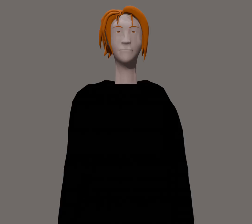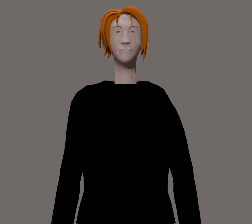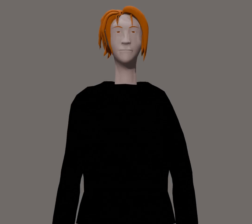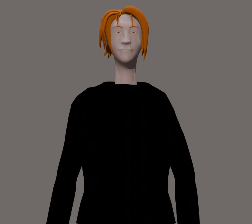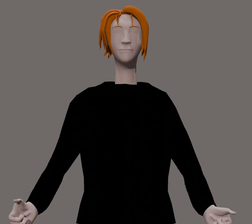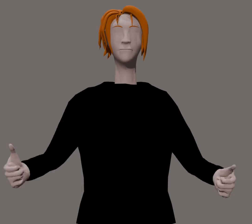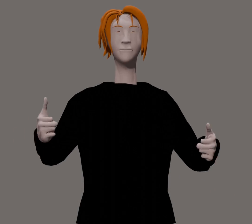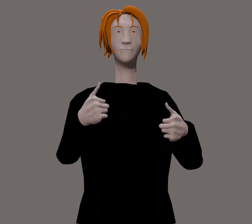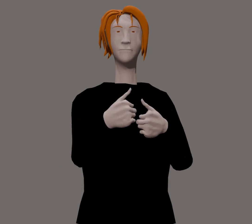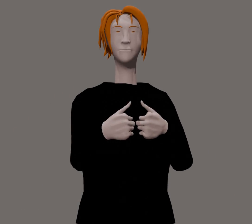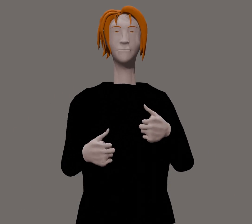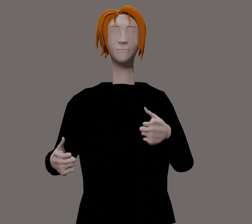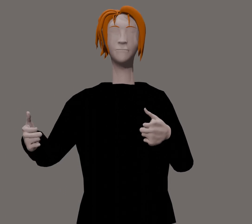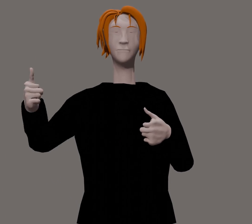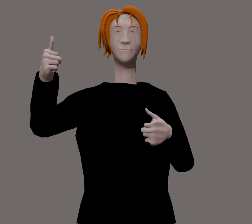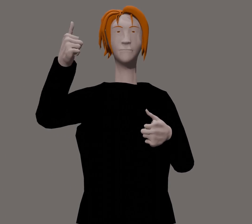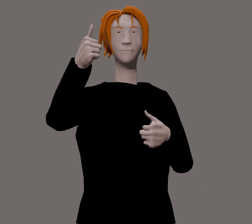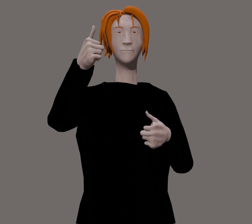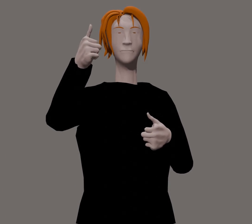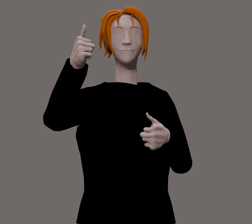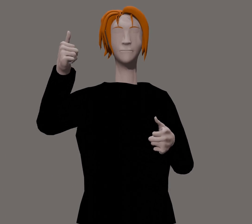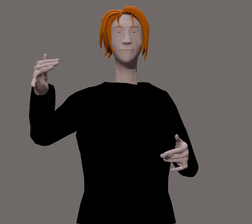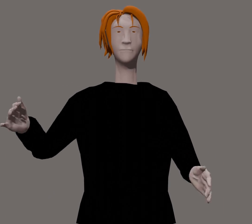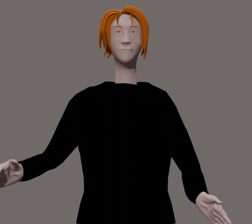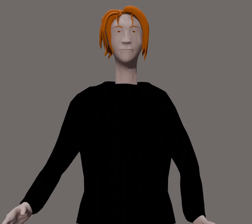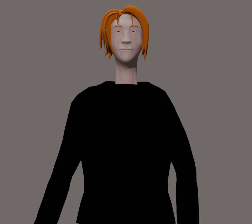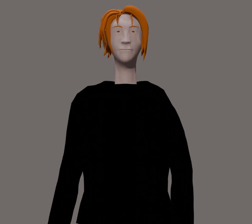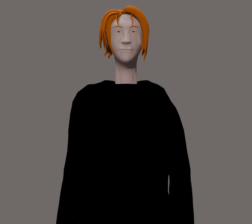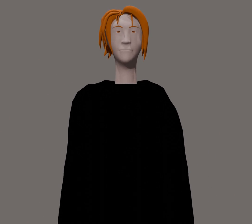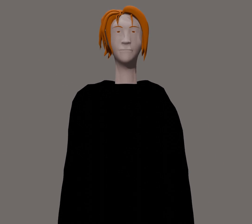Chief